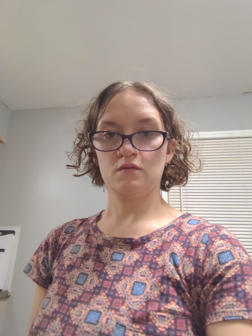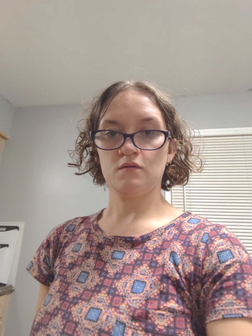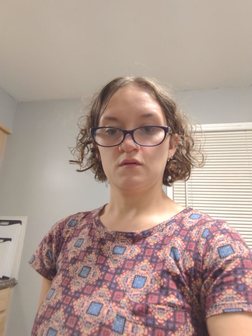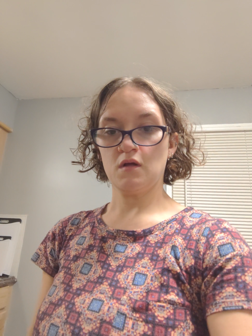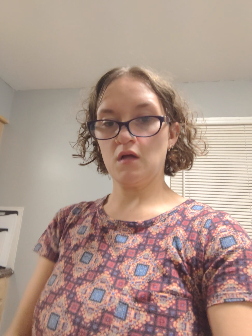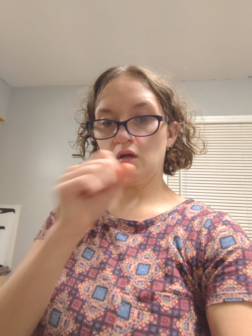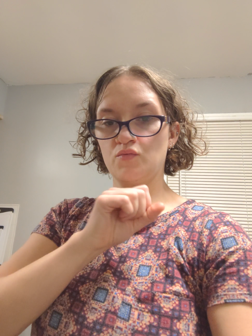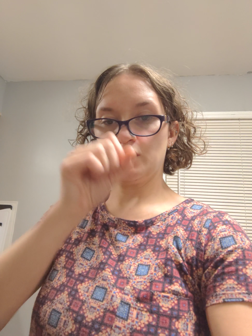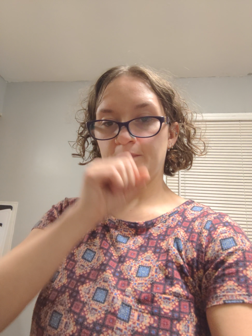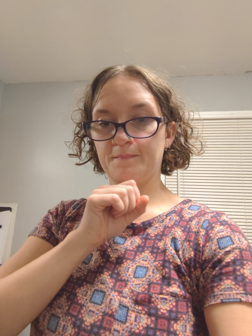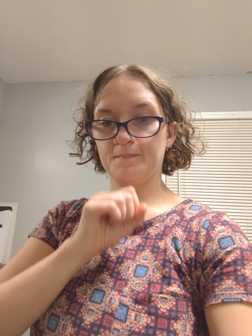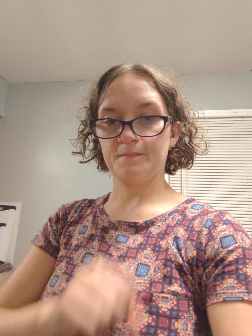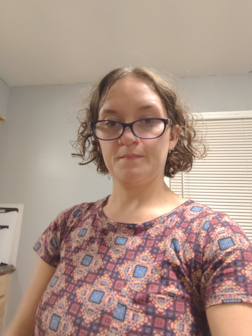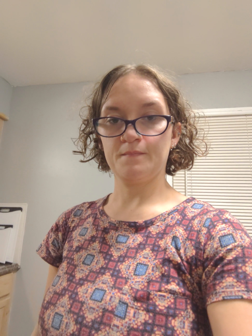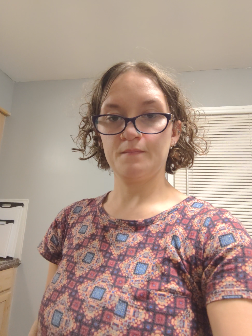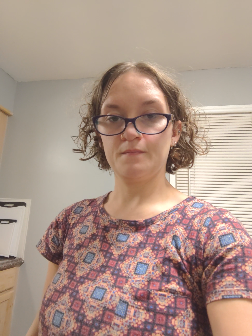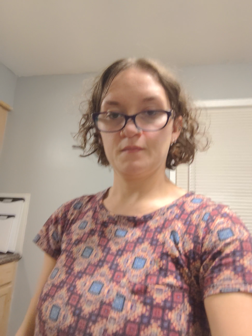ice cream